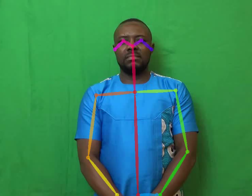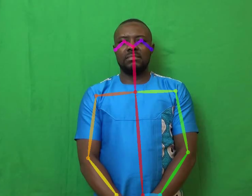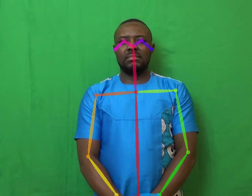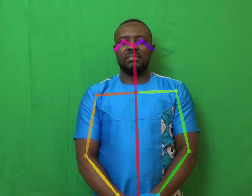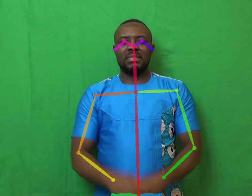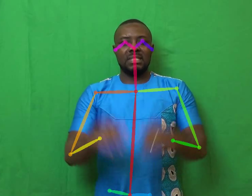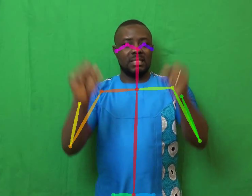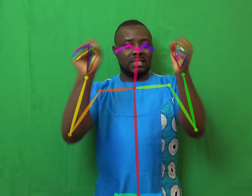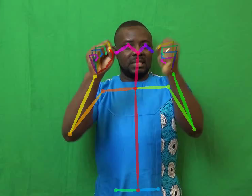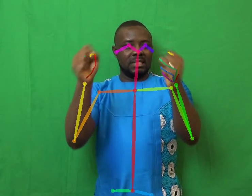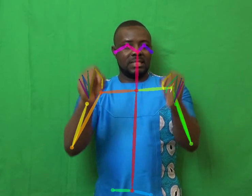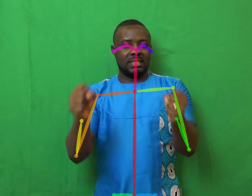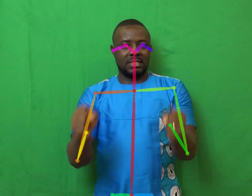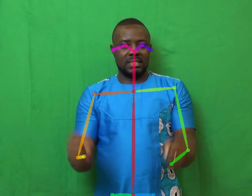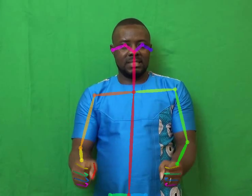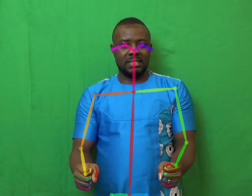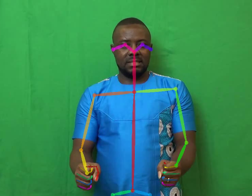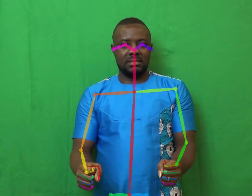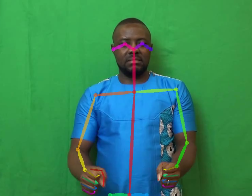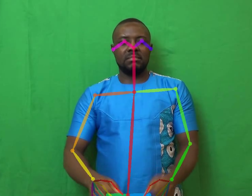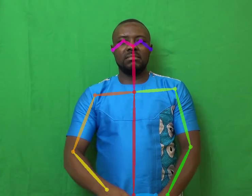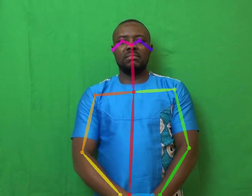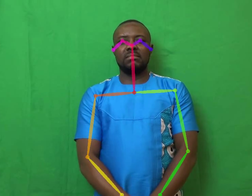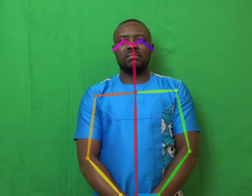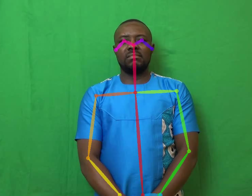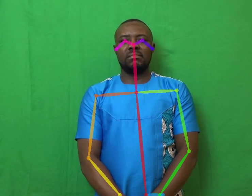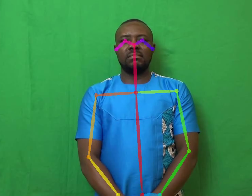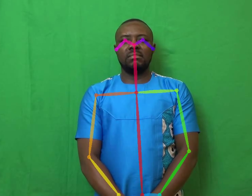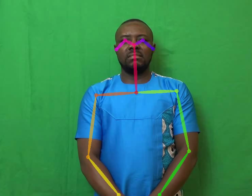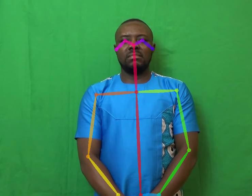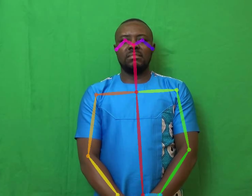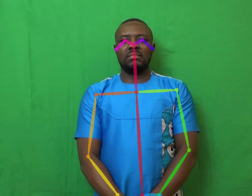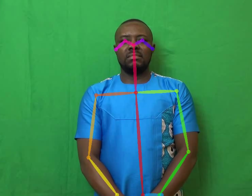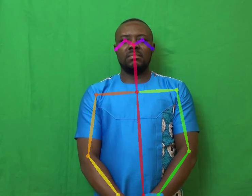system